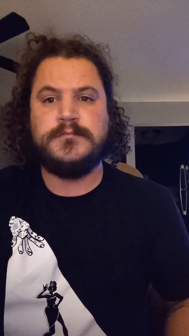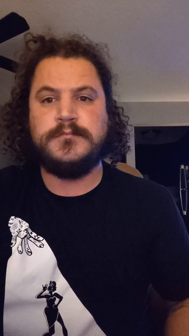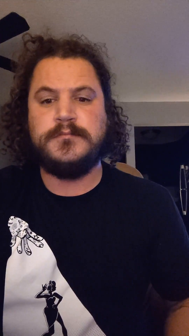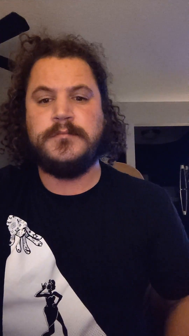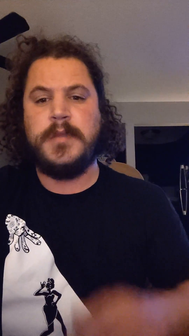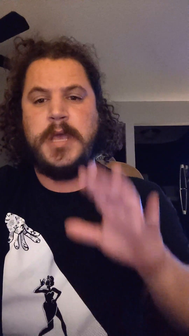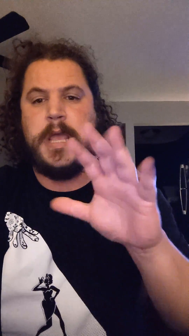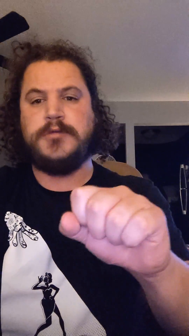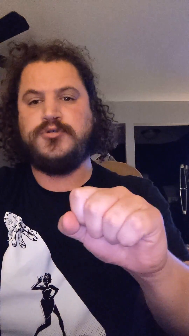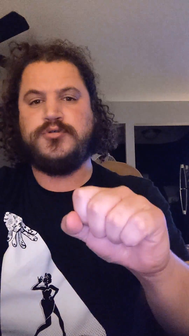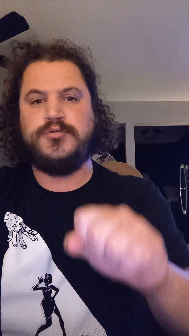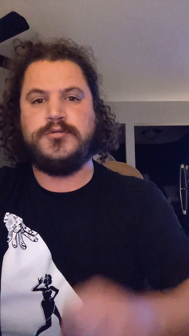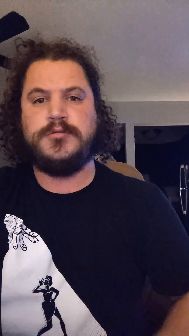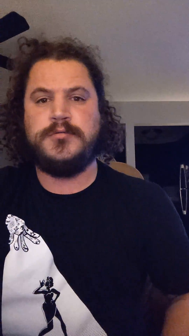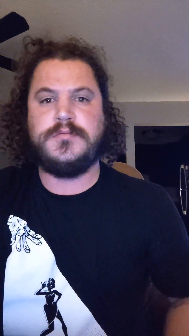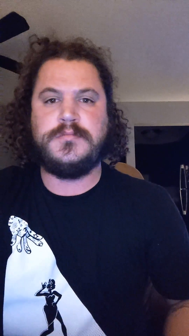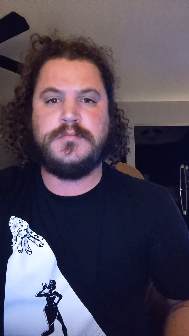catch